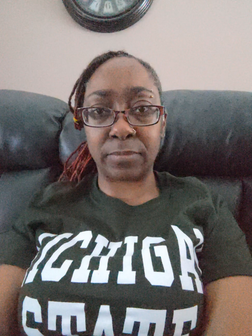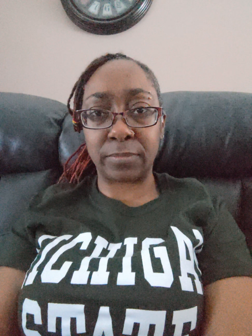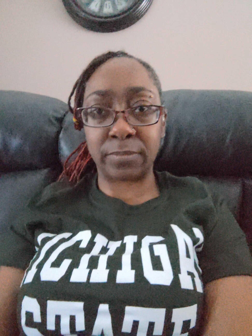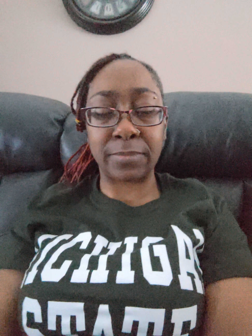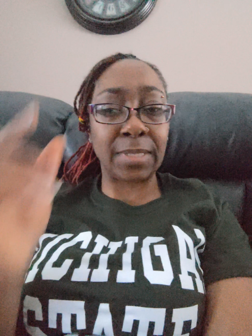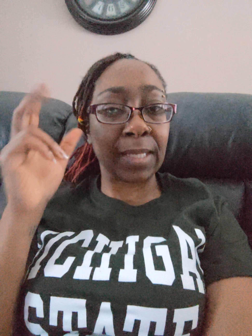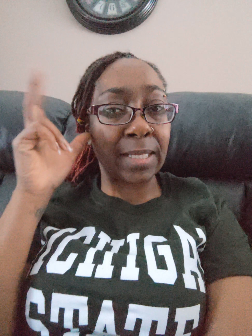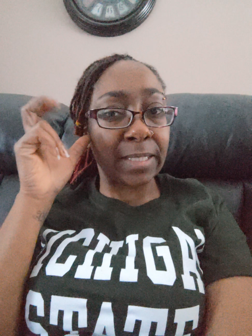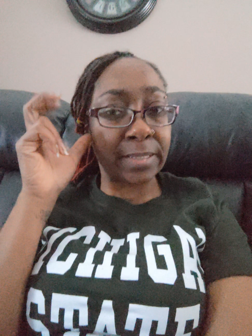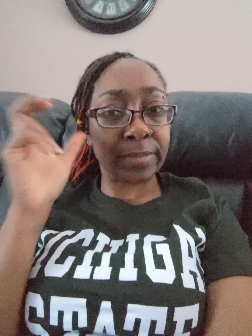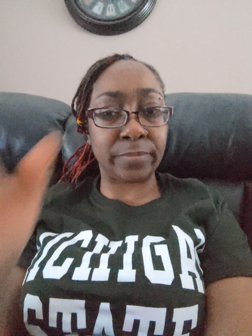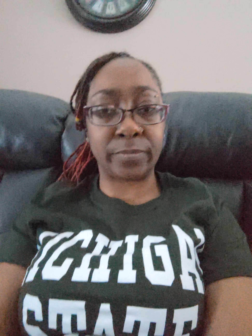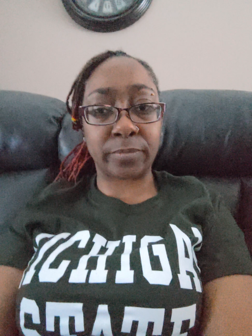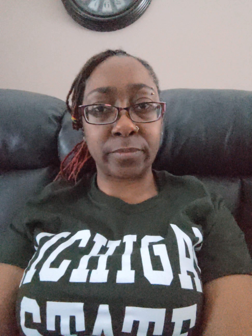hear